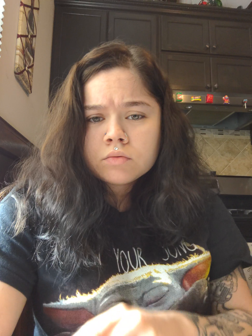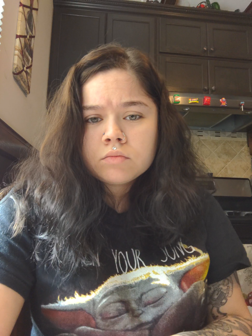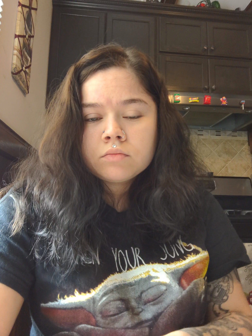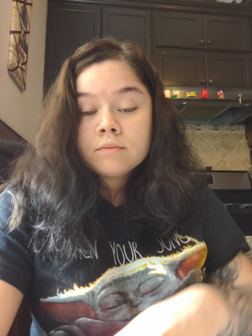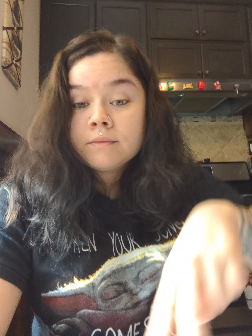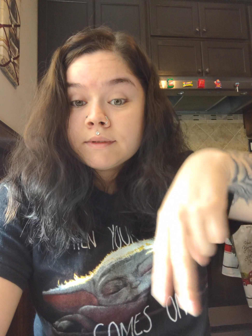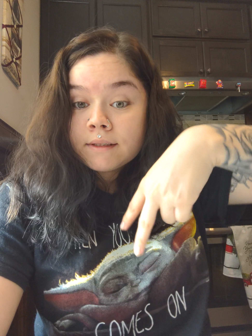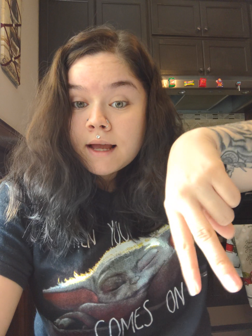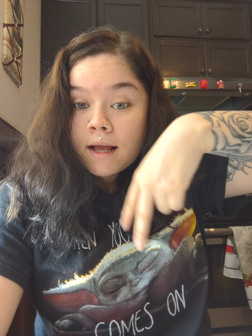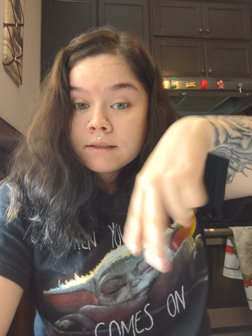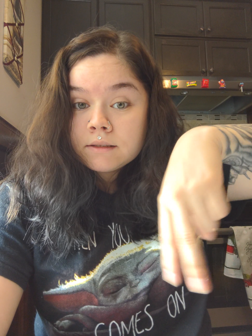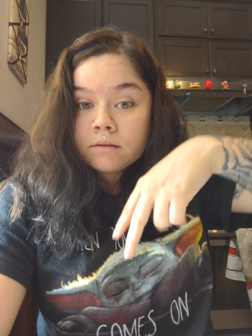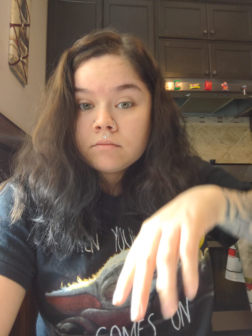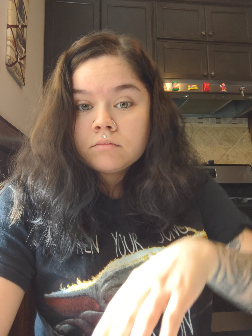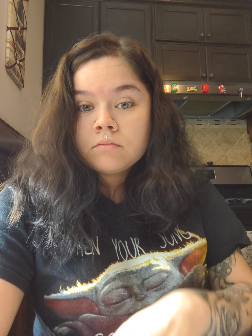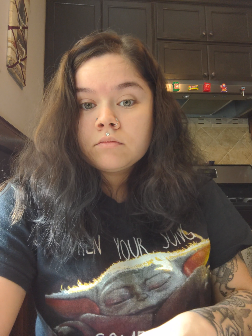dance